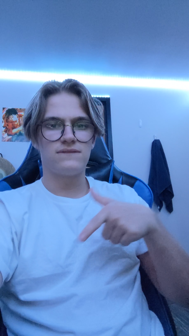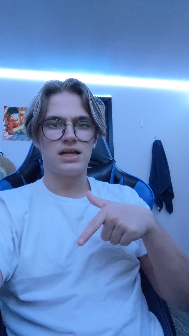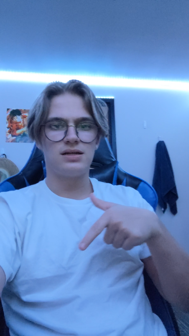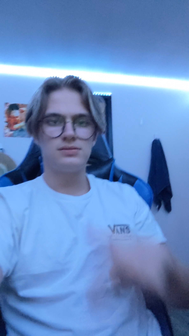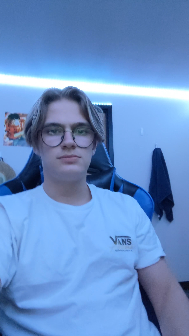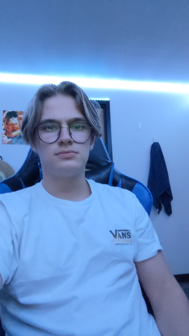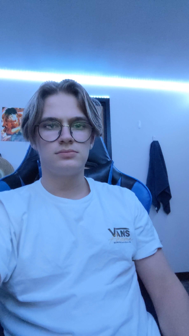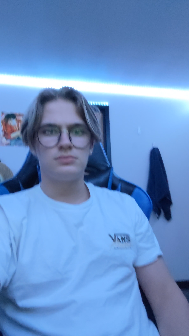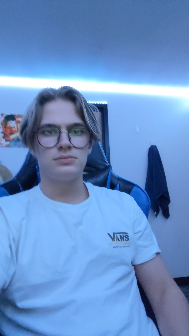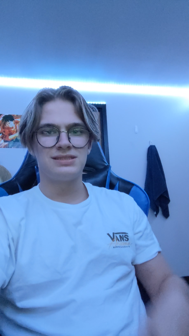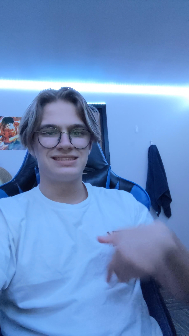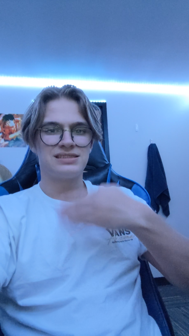kick